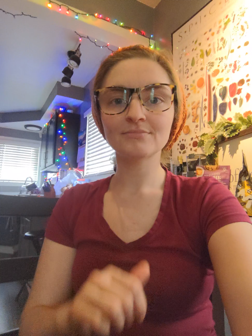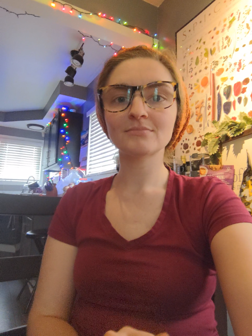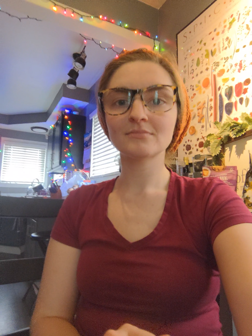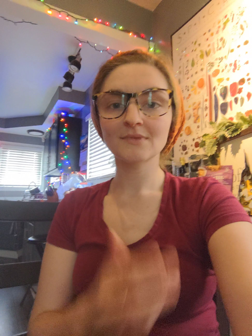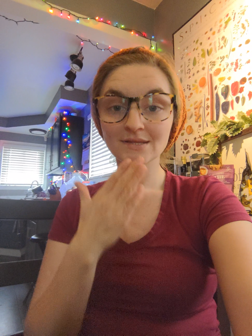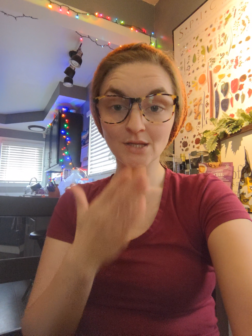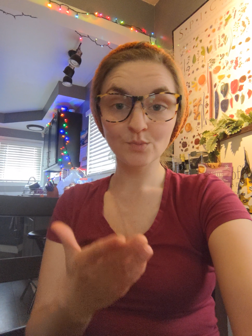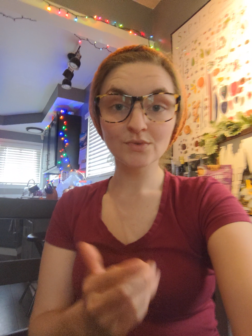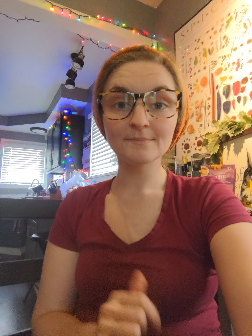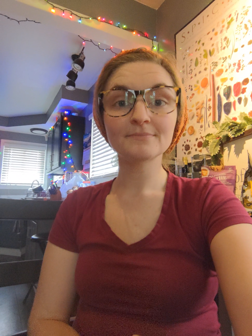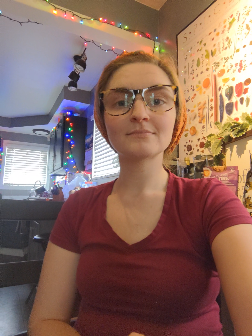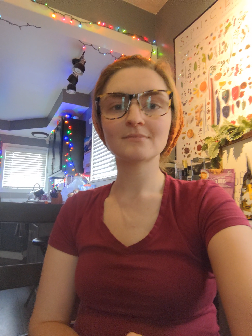thank you